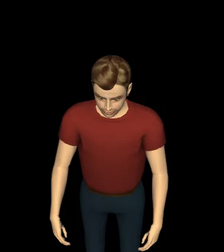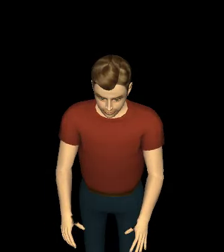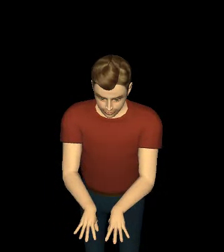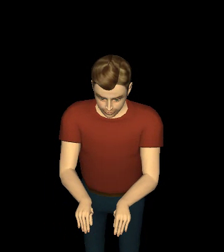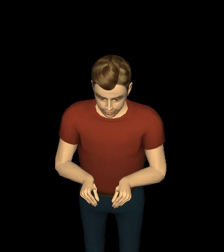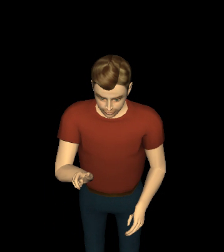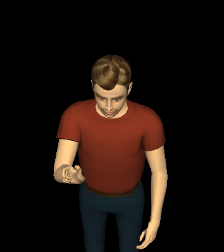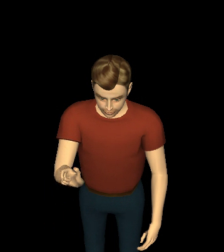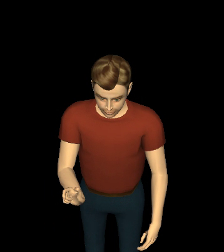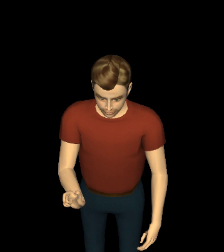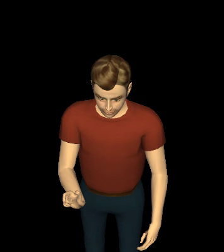فرد من العائلة